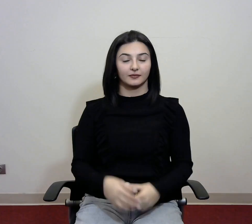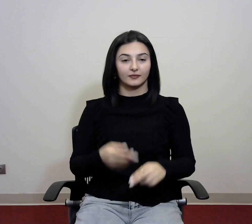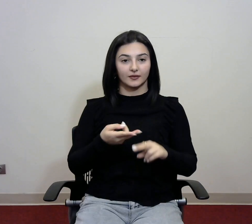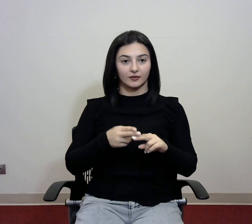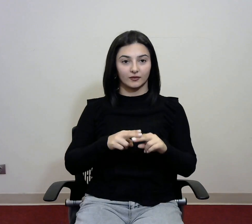bu